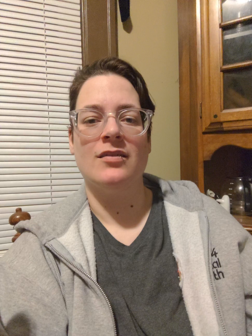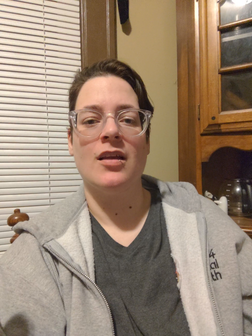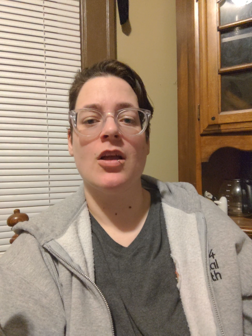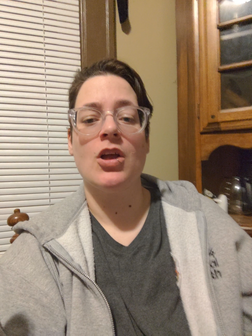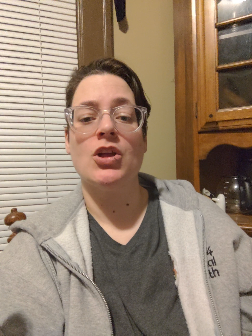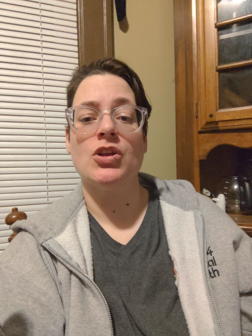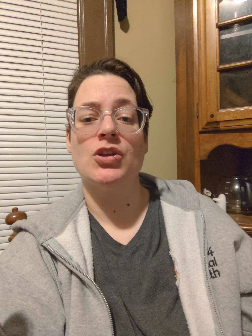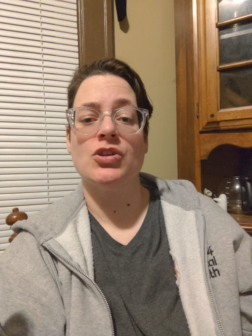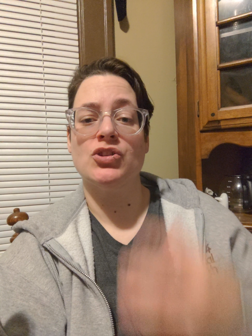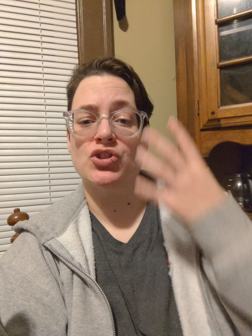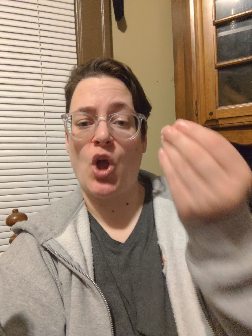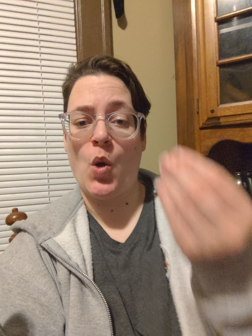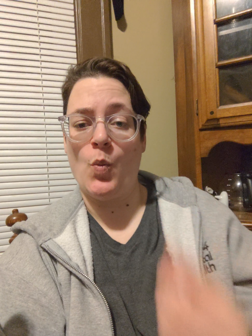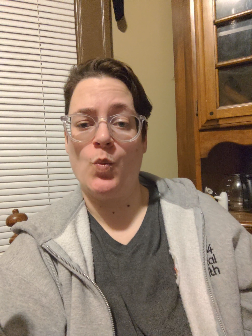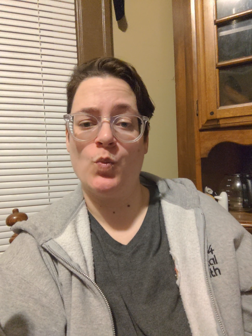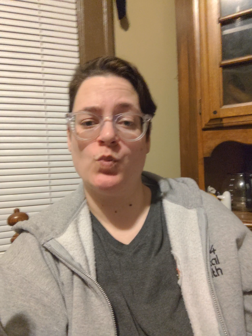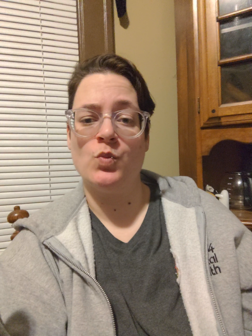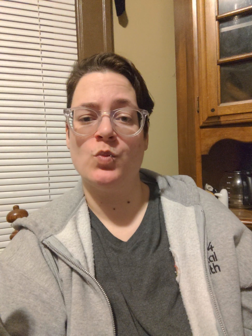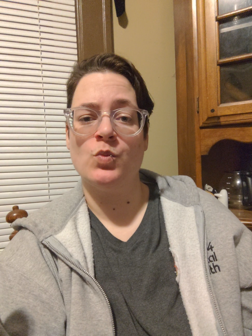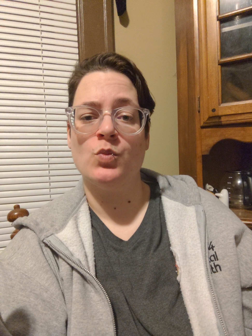go